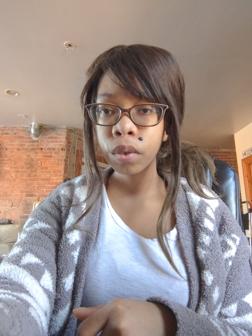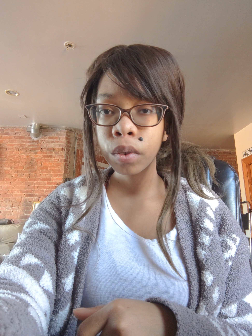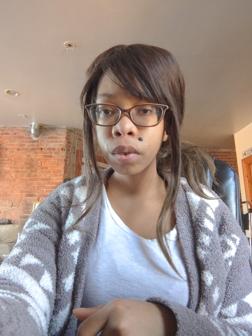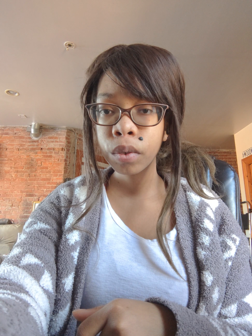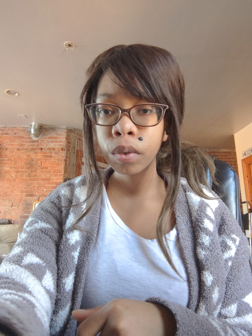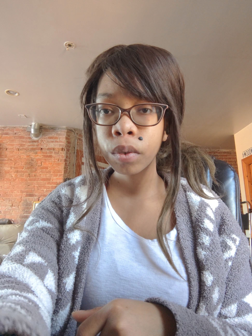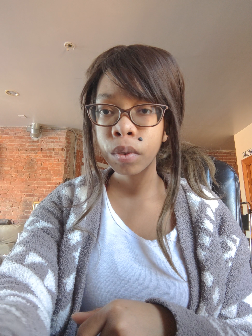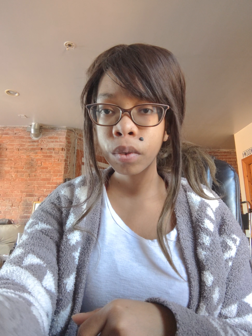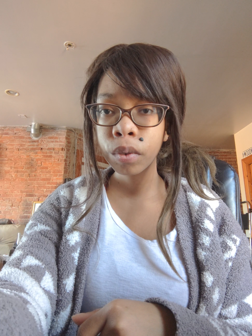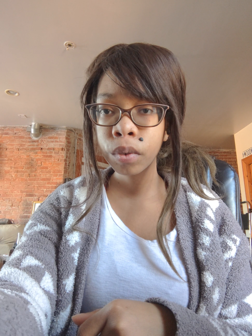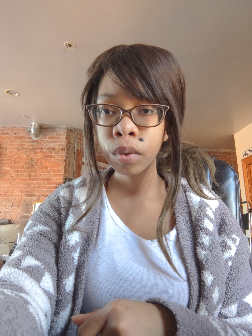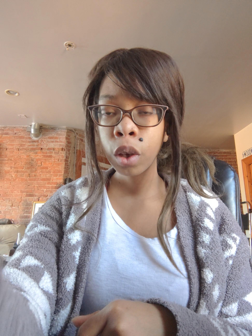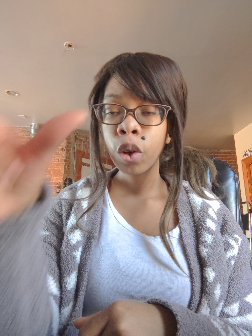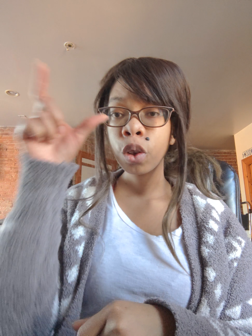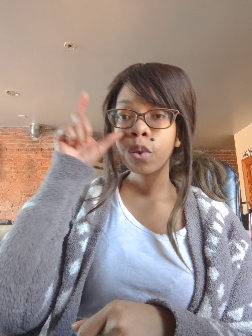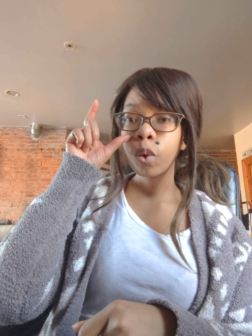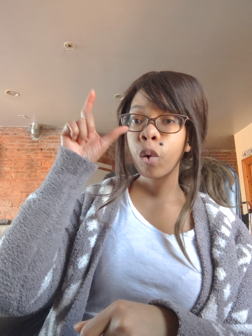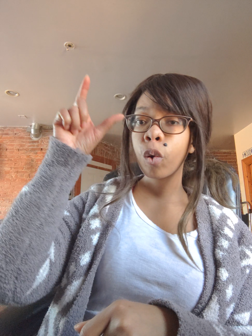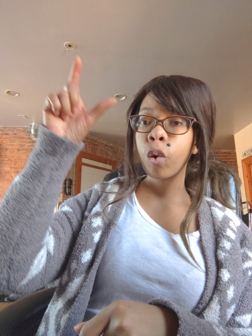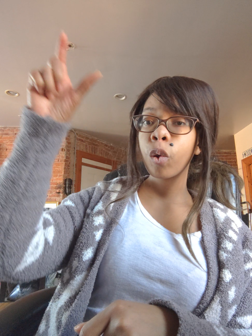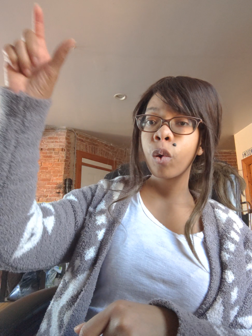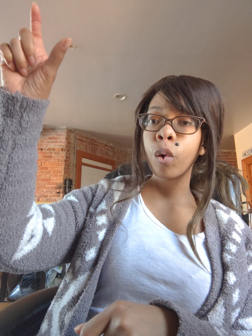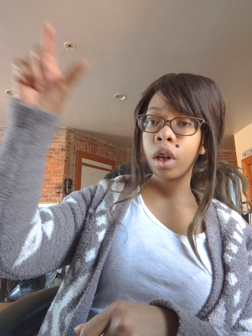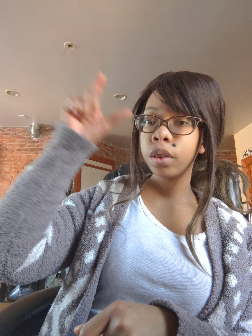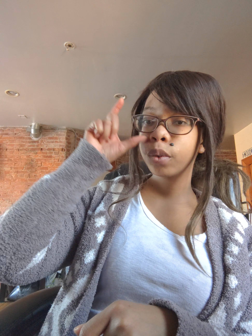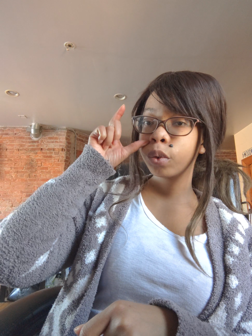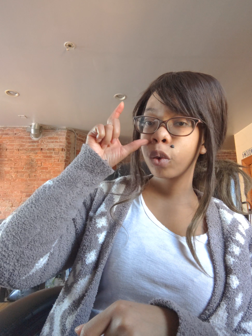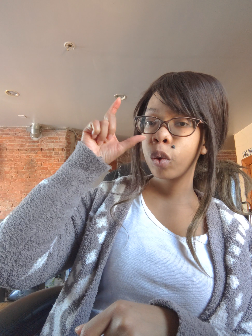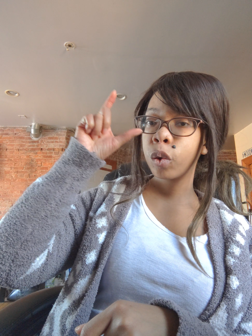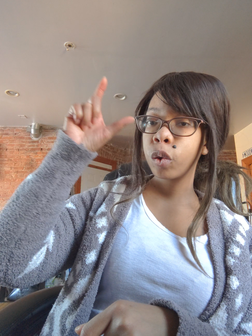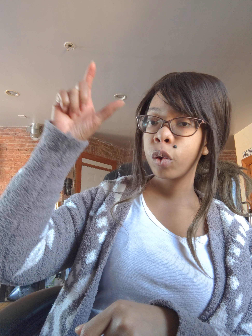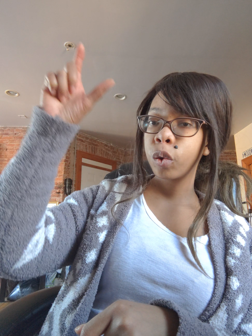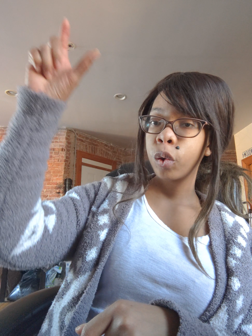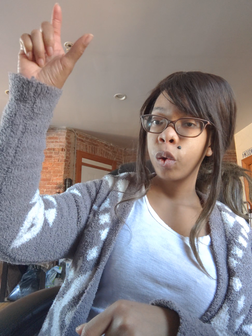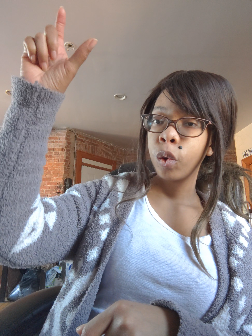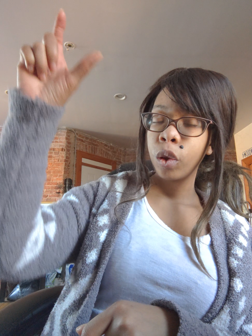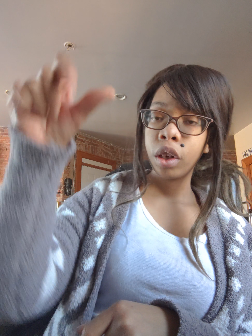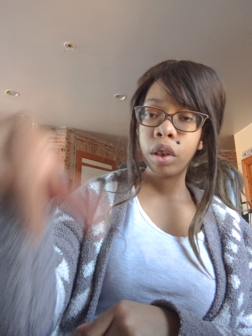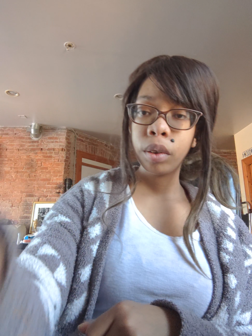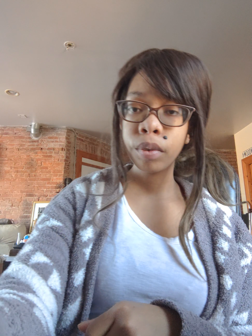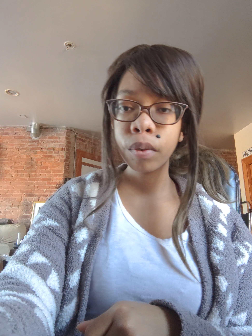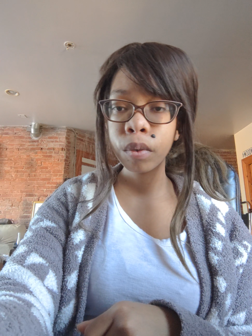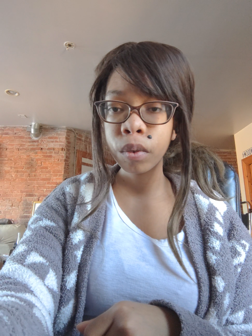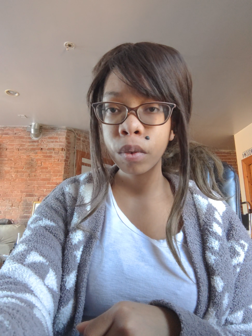moon